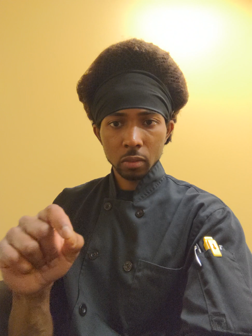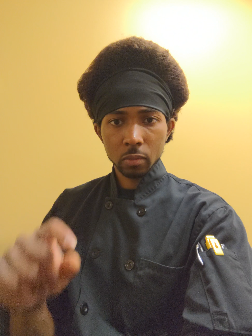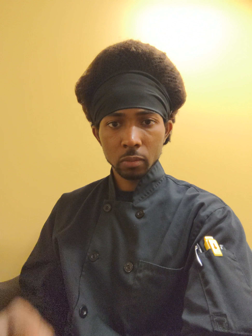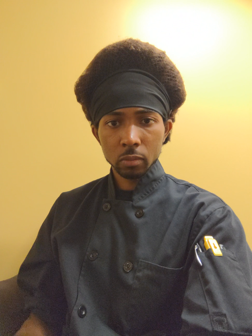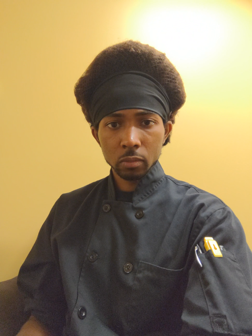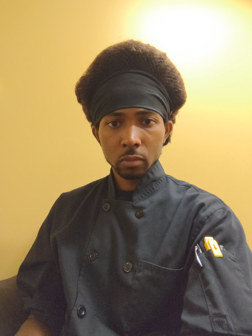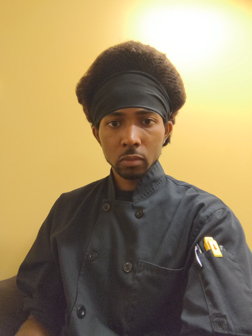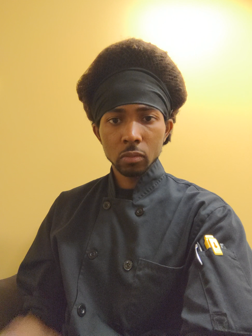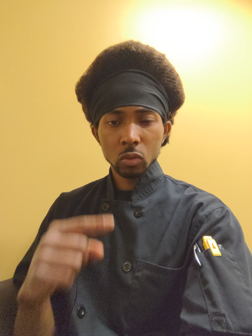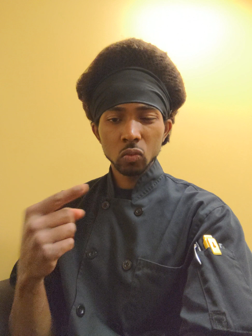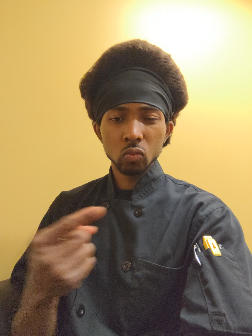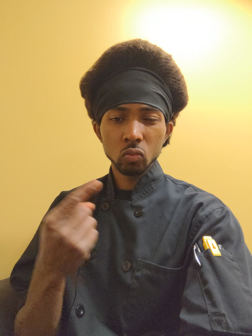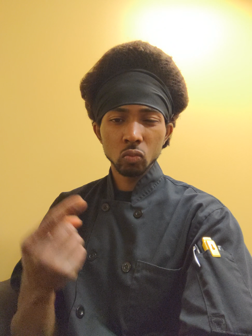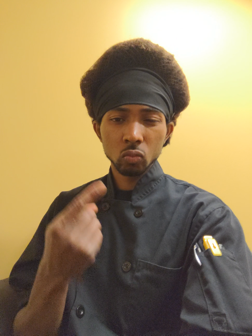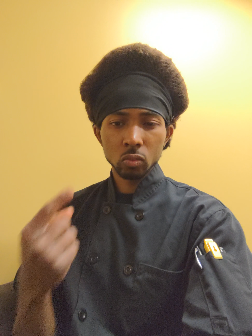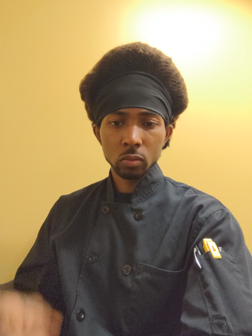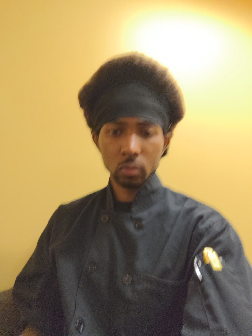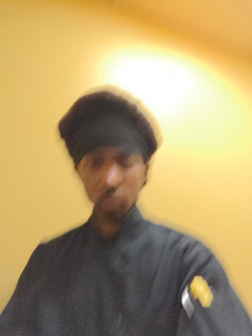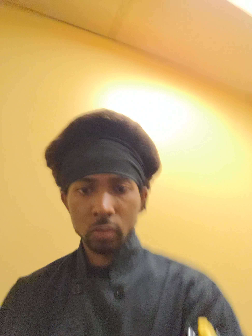hurt